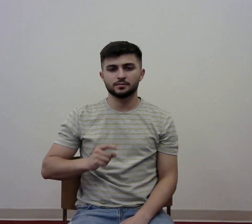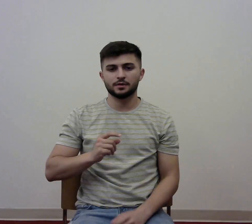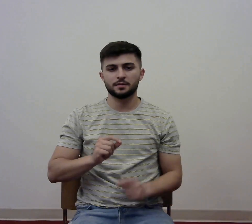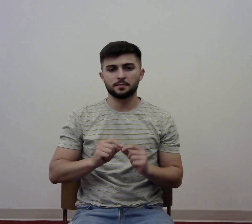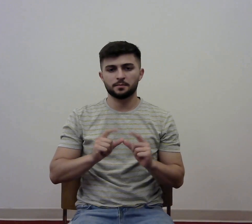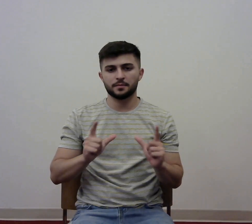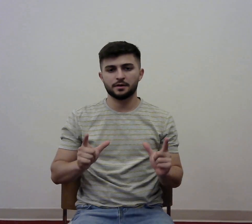məktəb